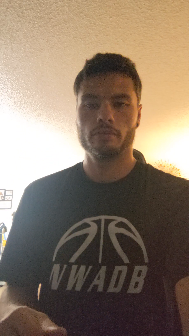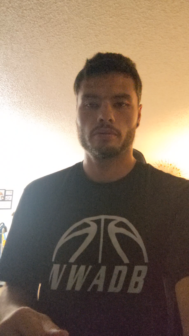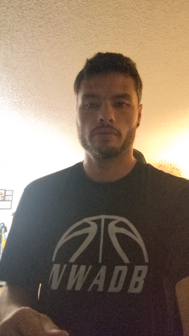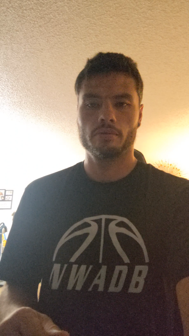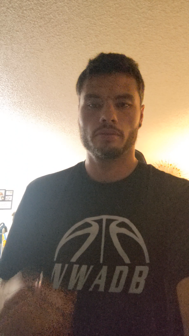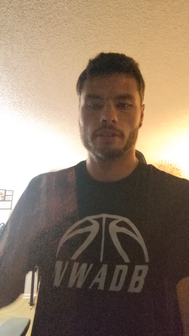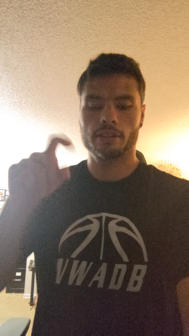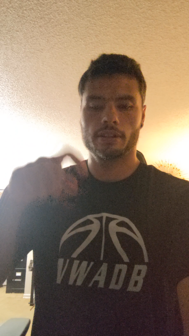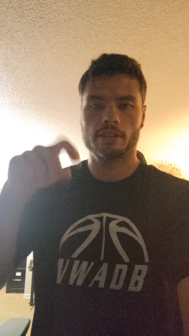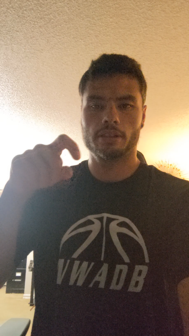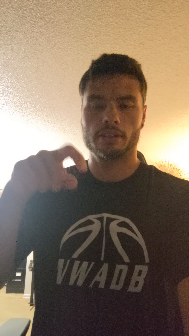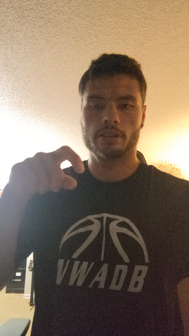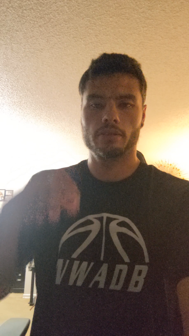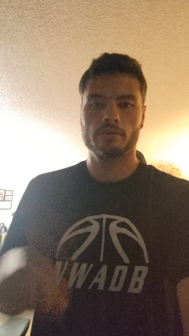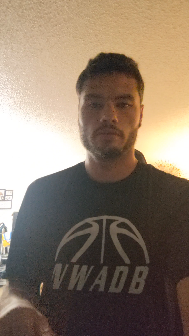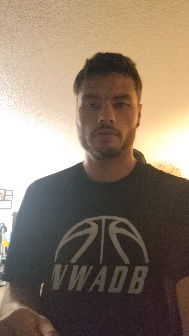need